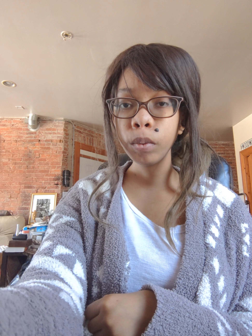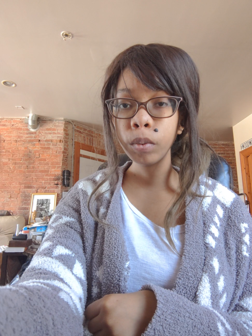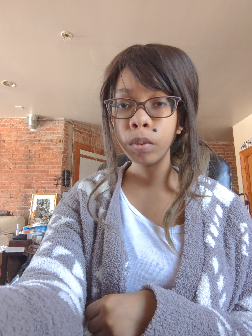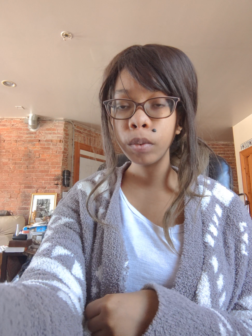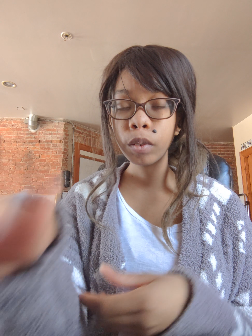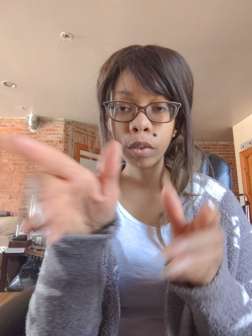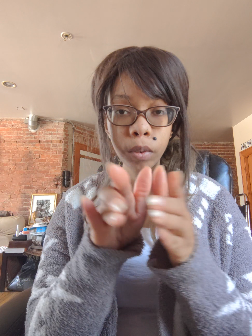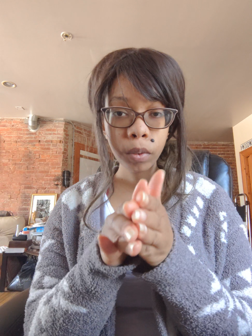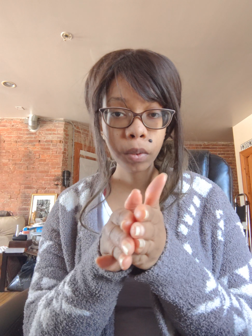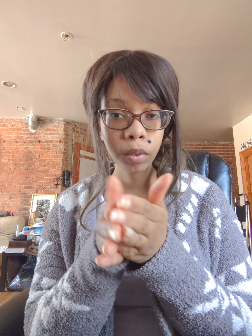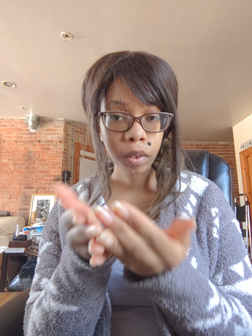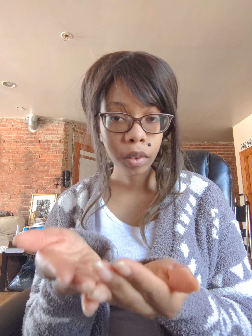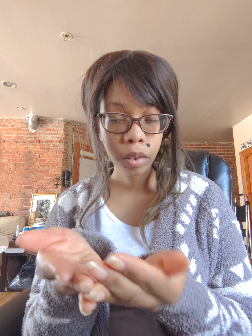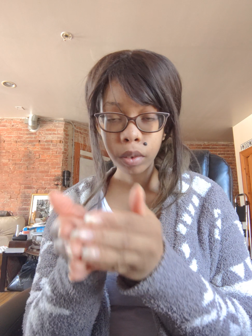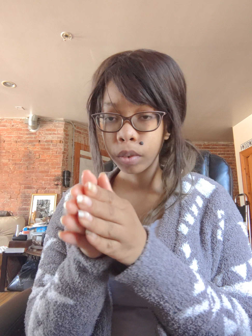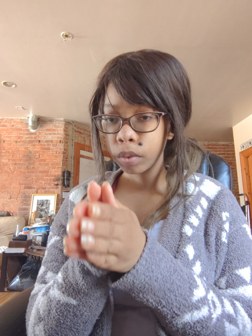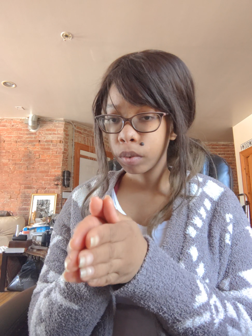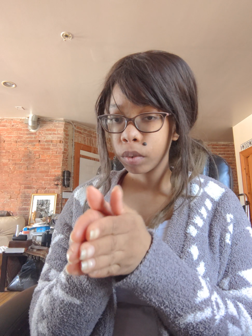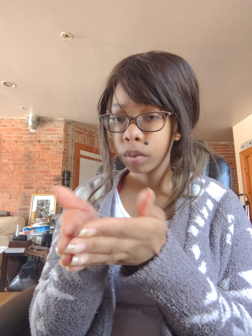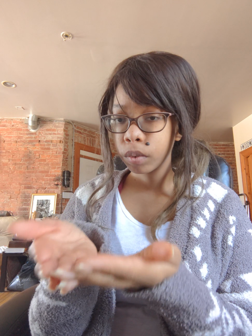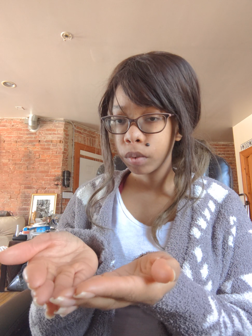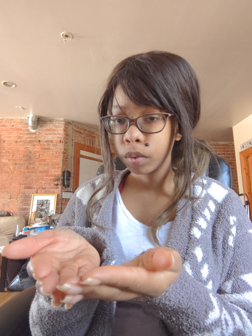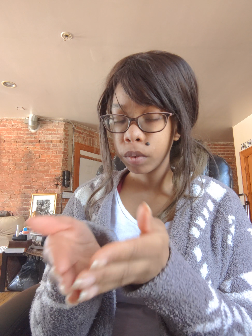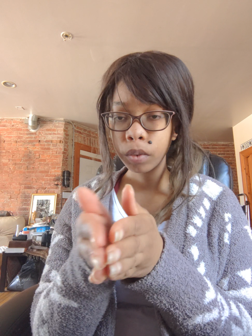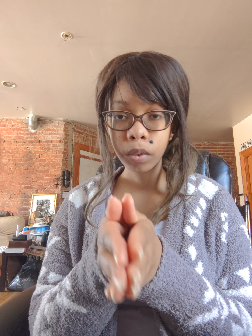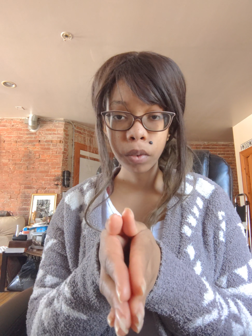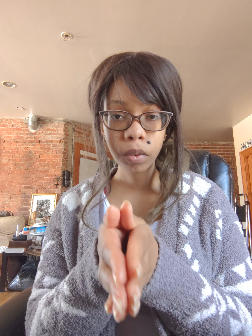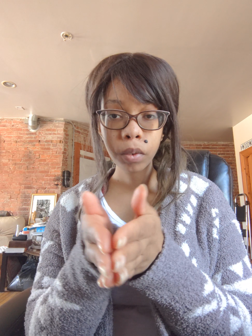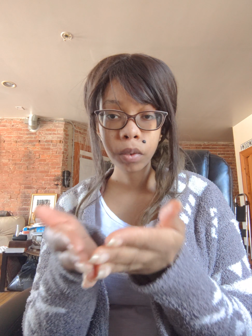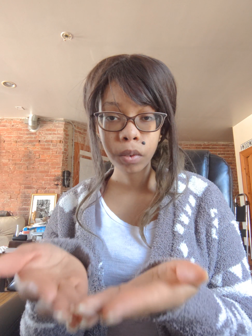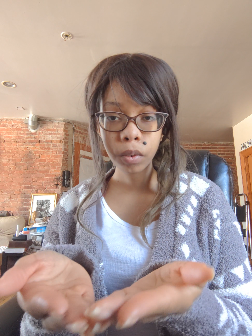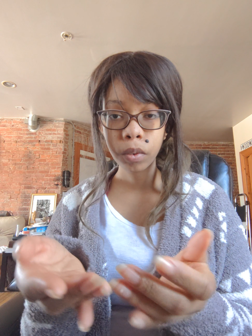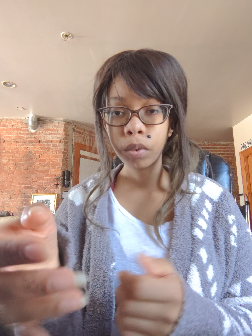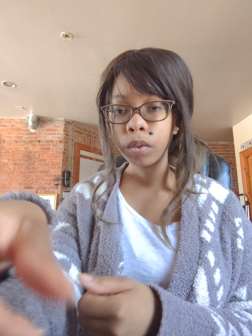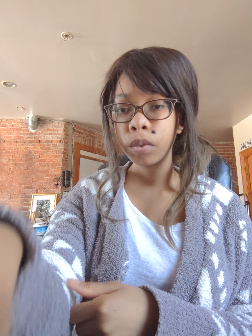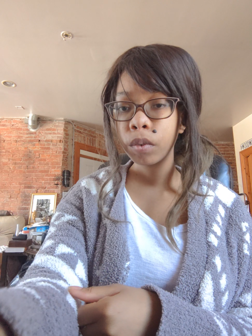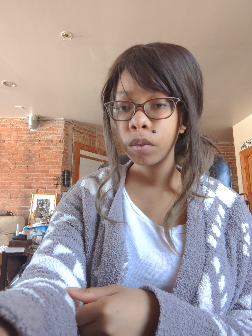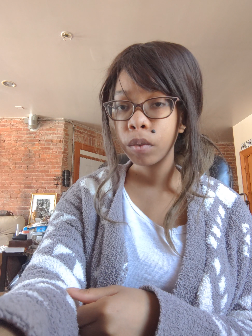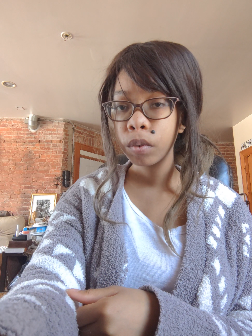book